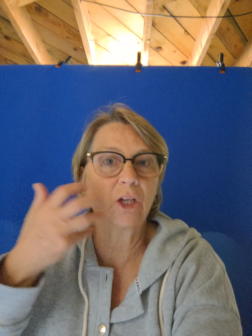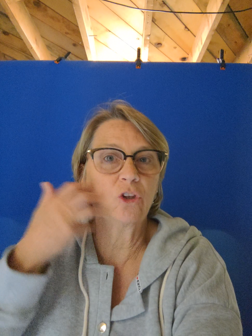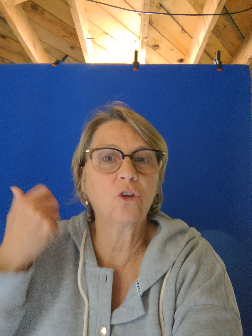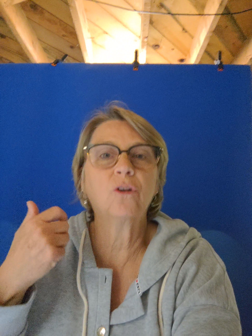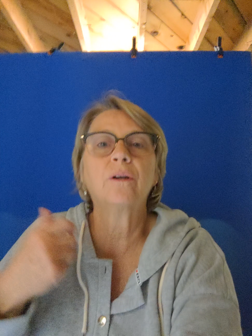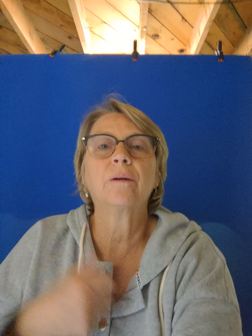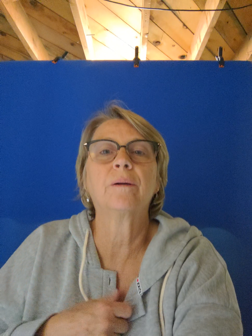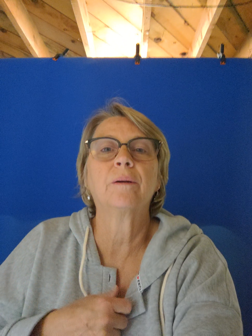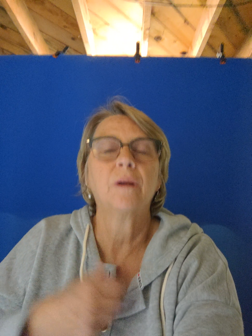tiger